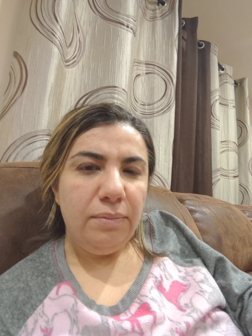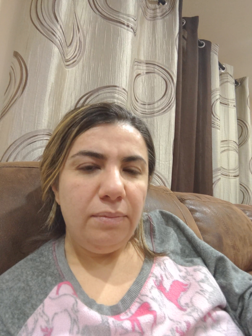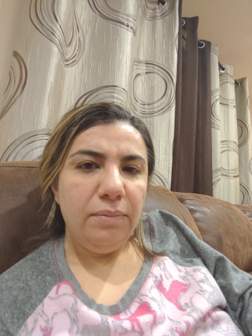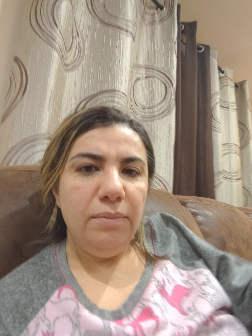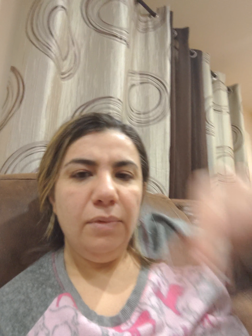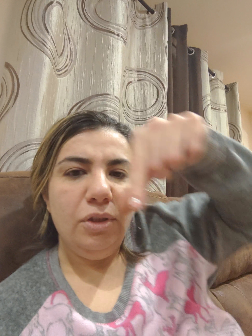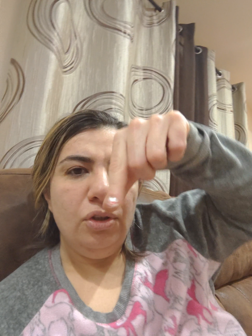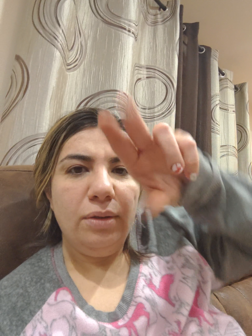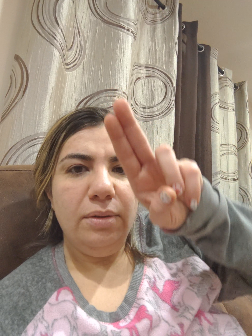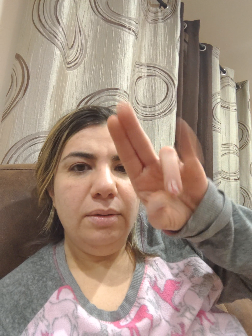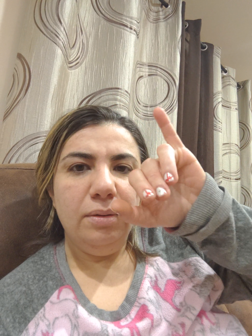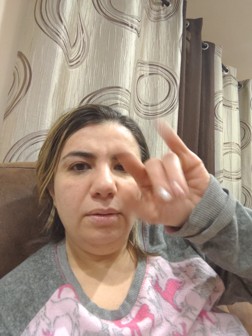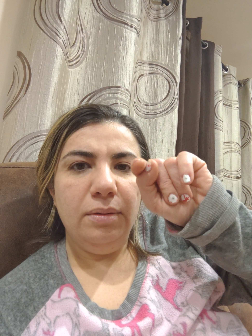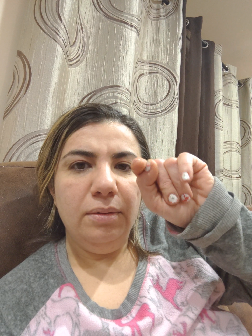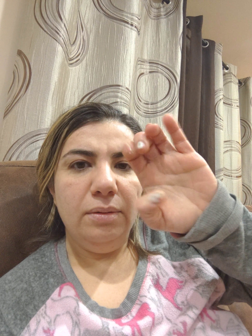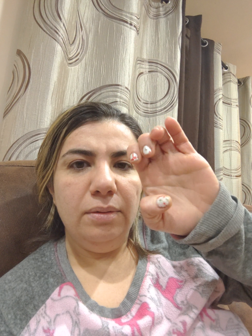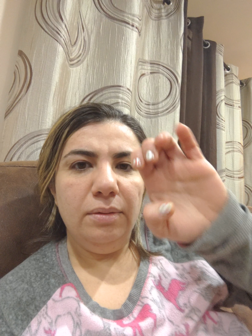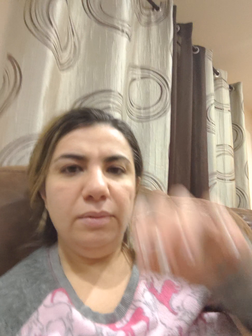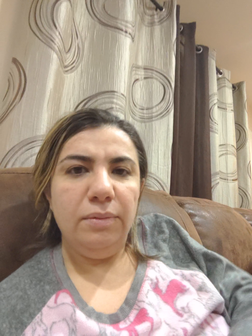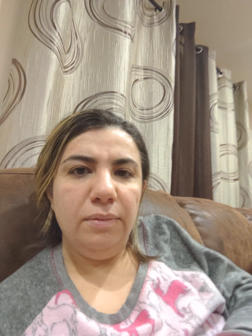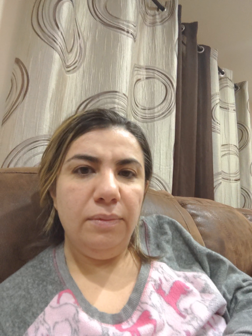quiet